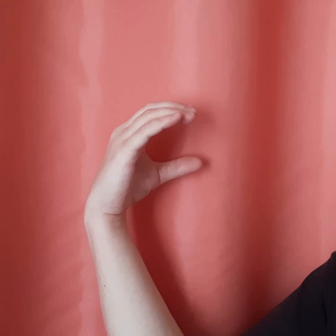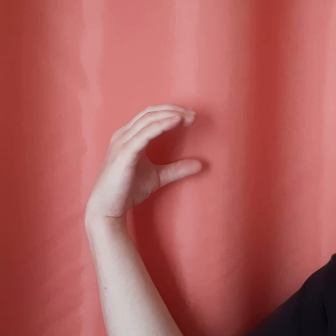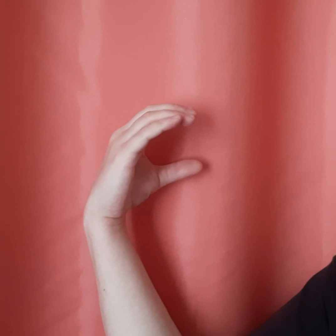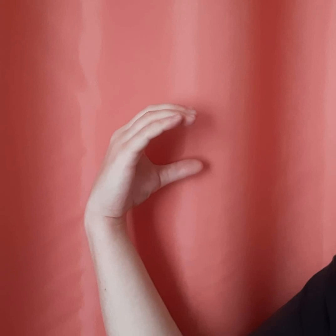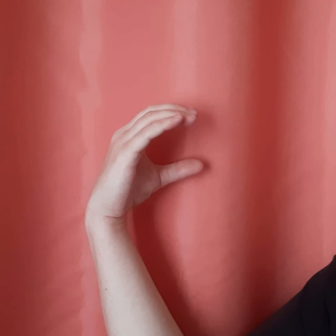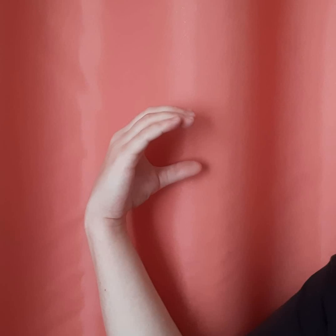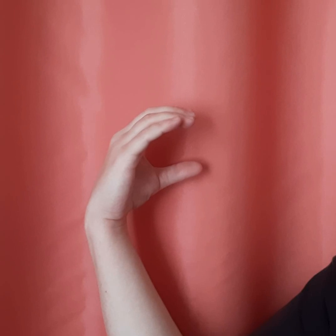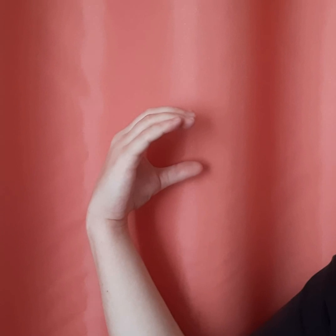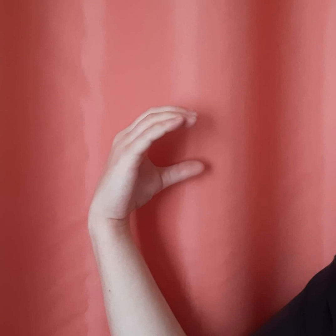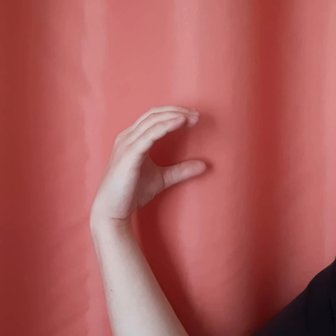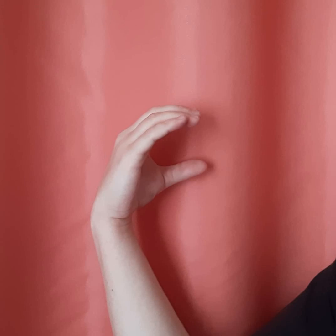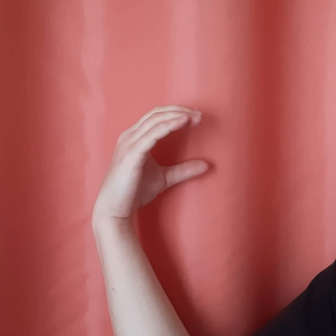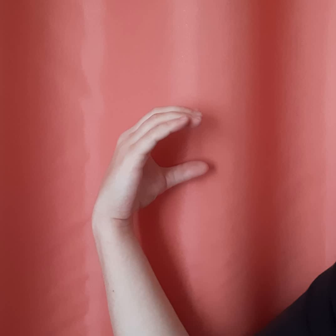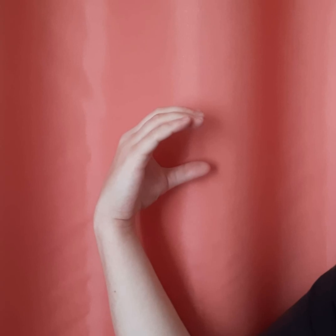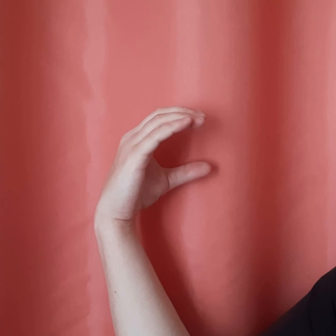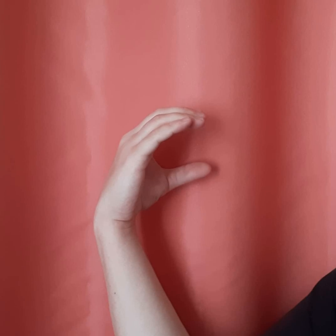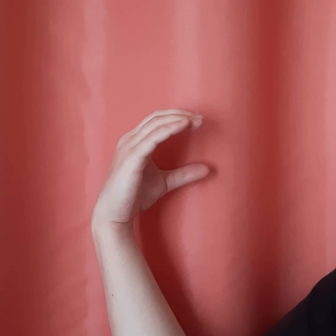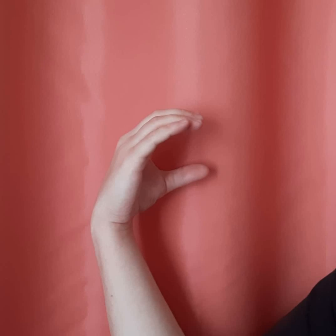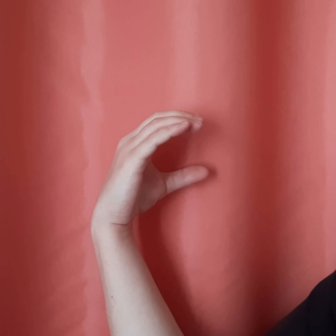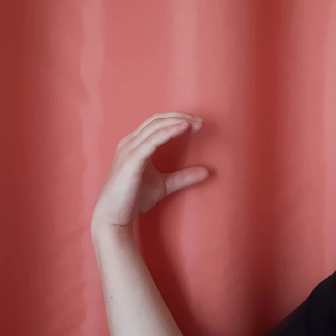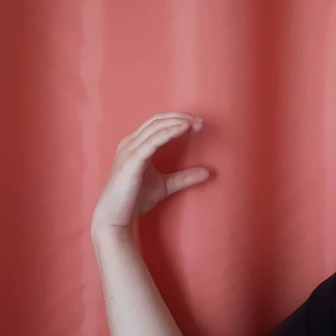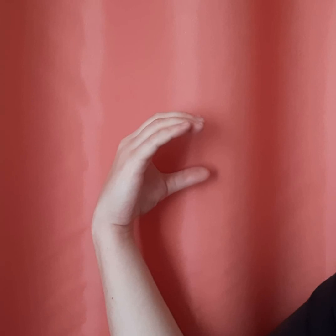С